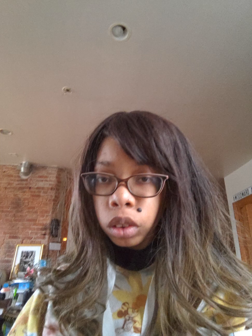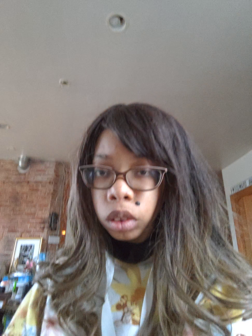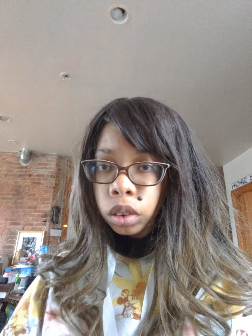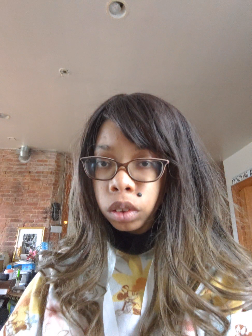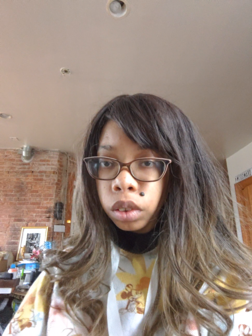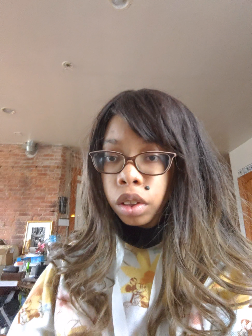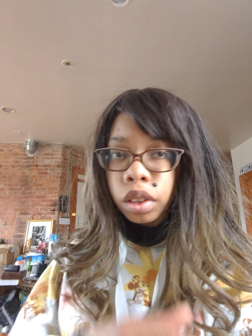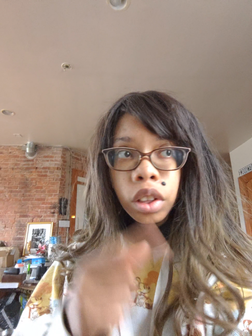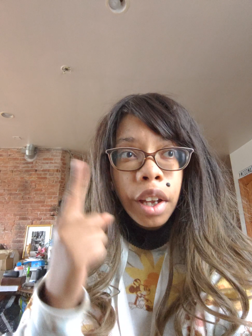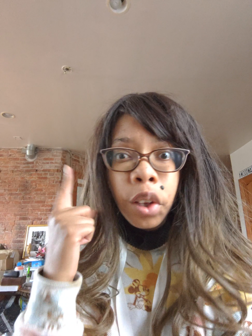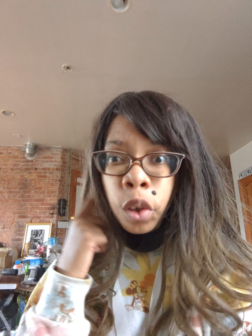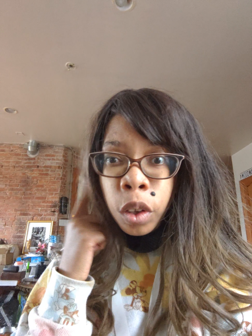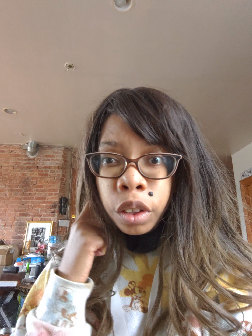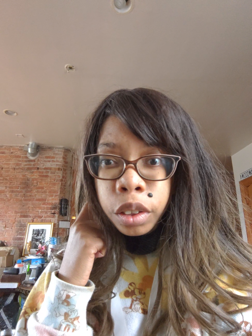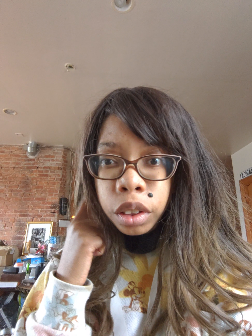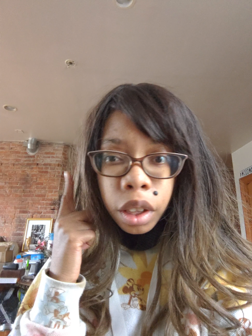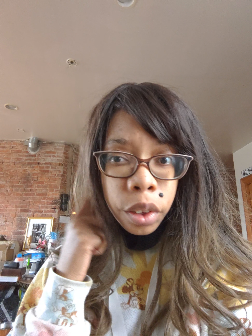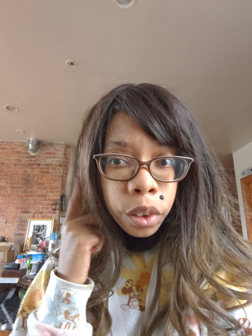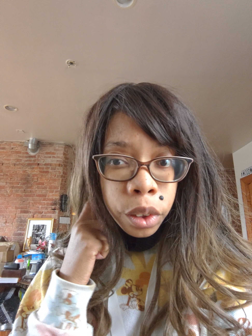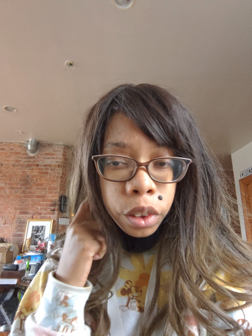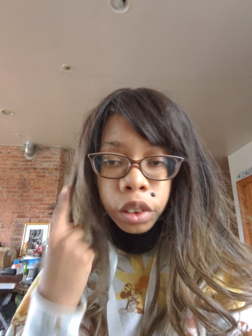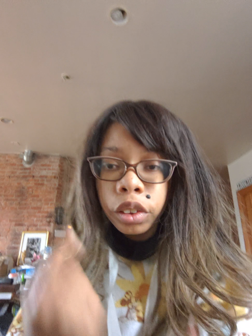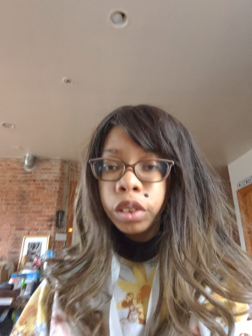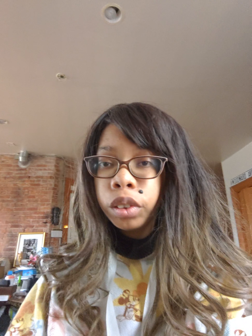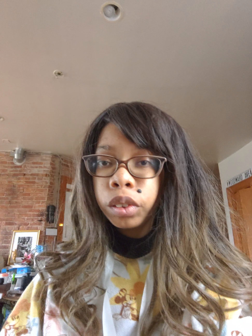hear